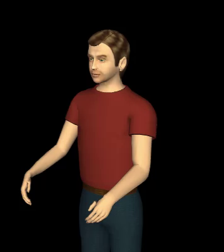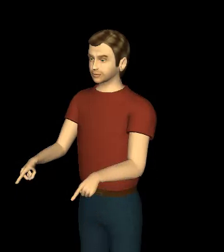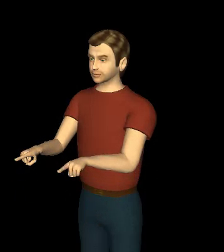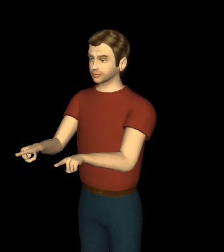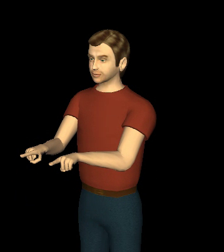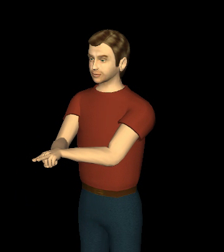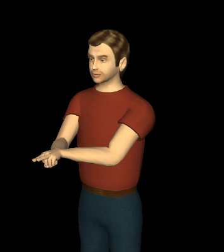أيضا